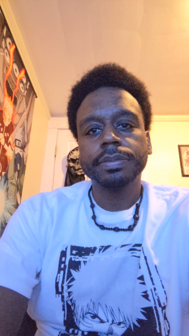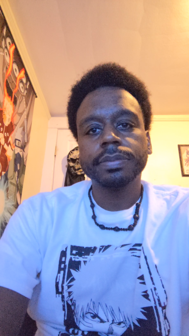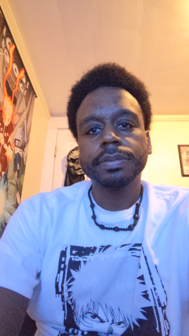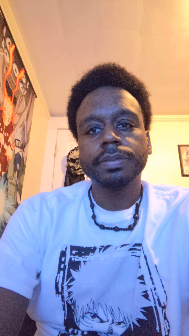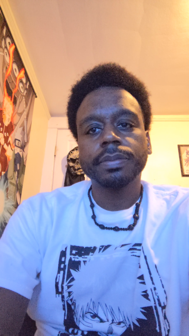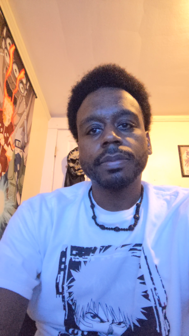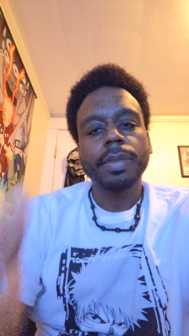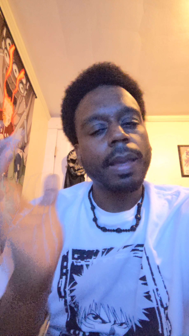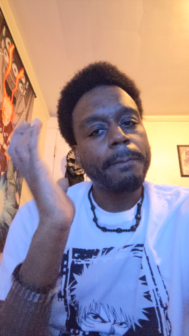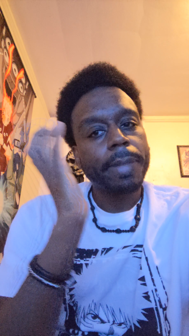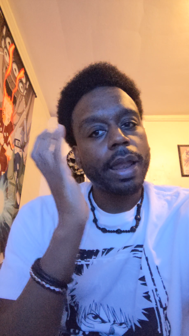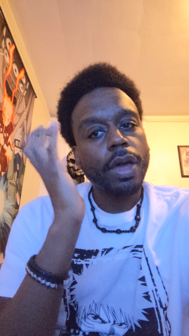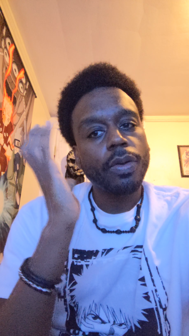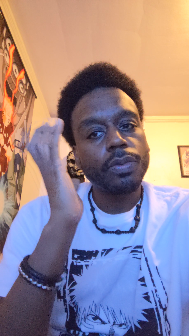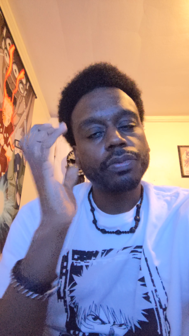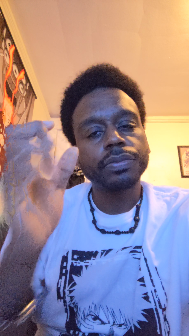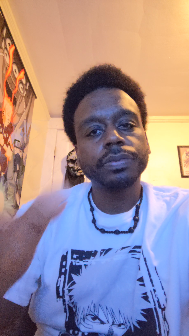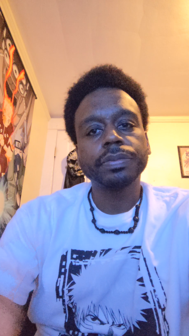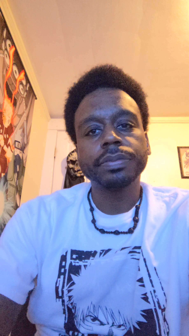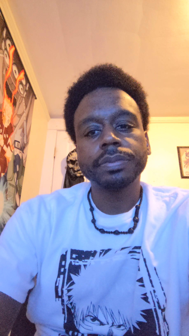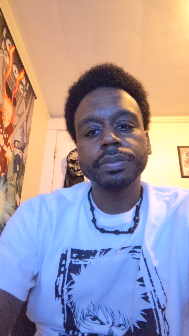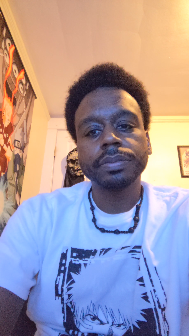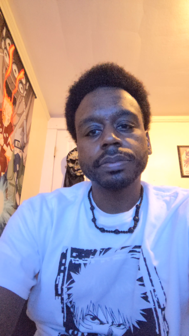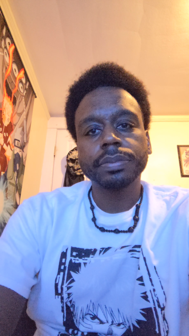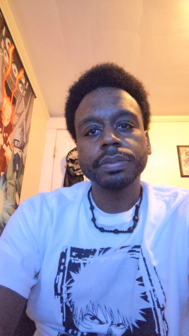pillow